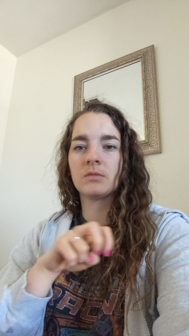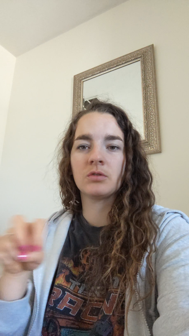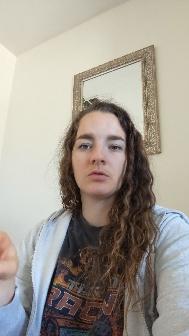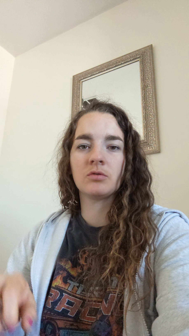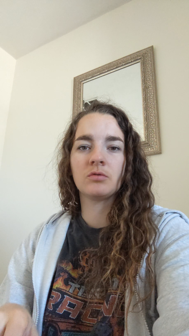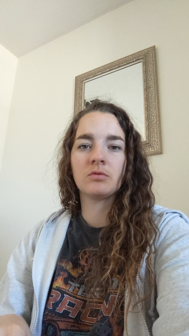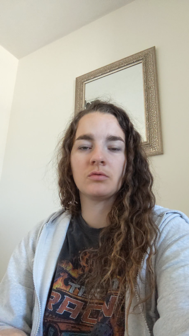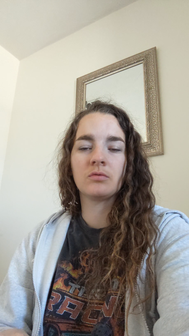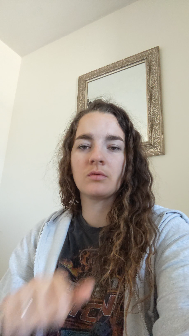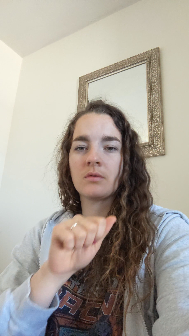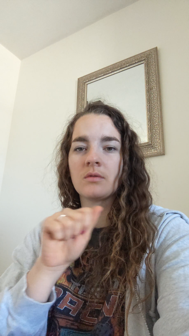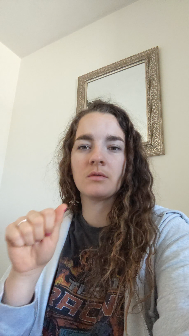a